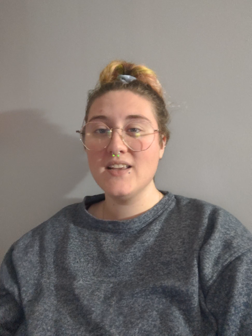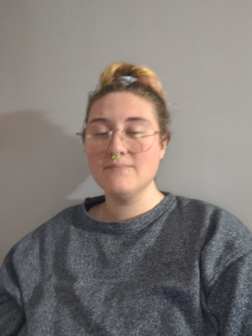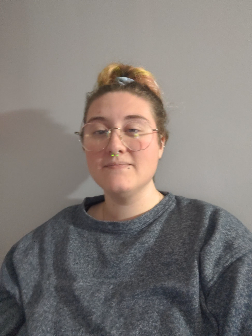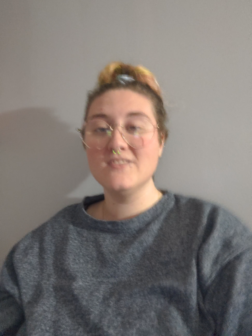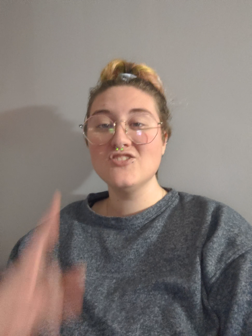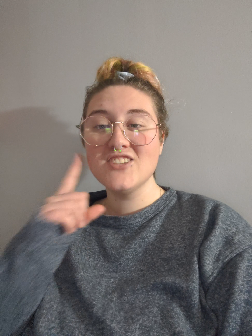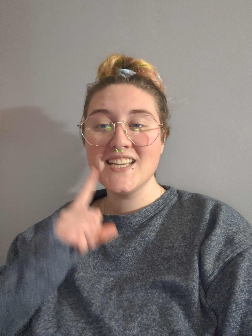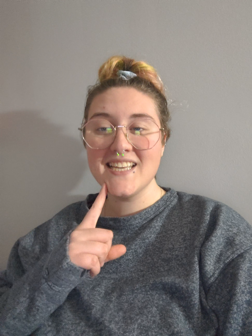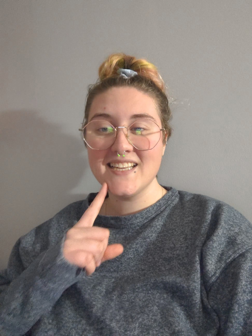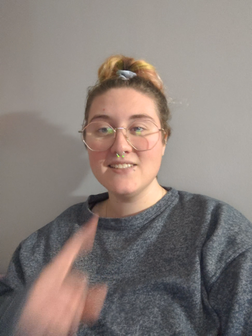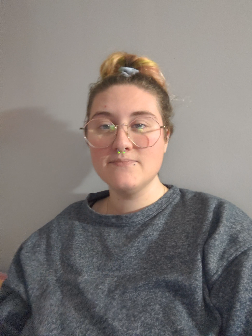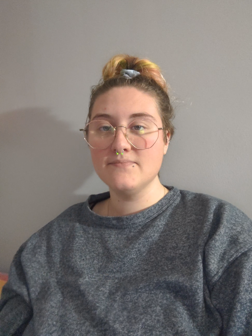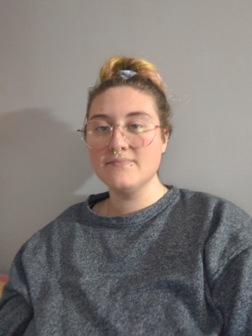cheek